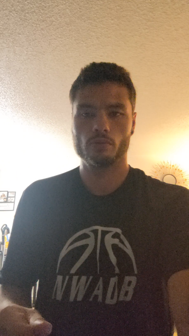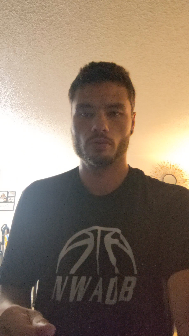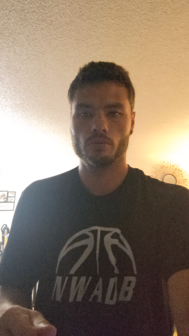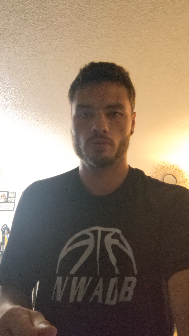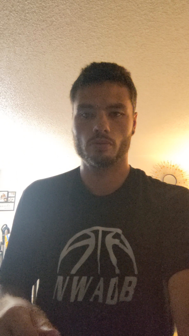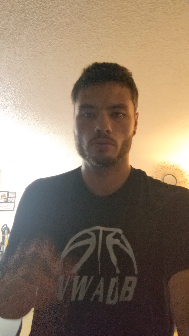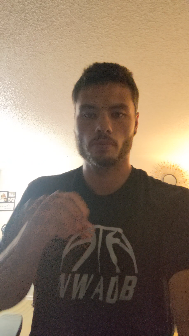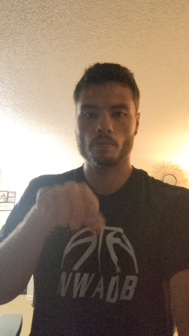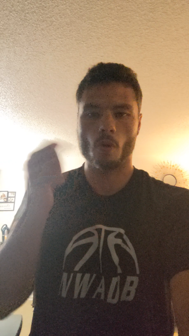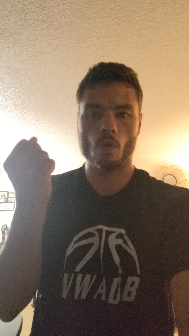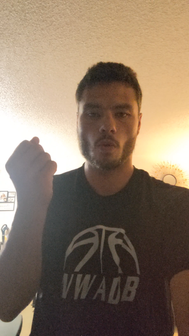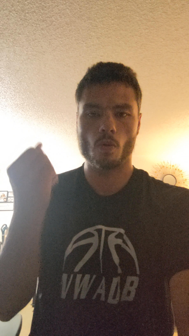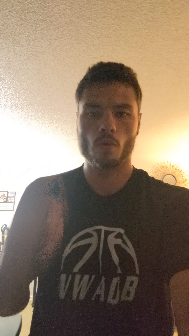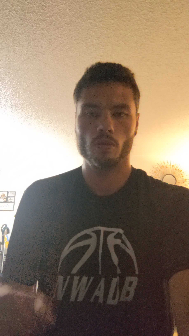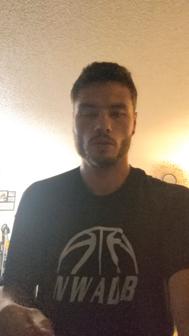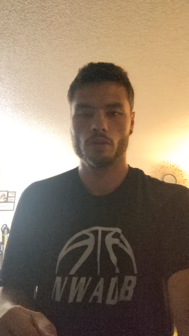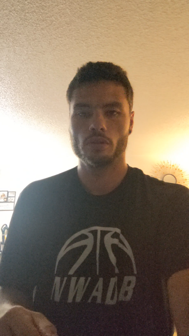broken